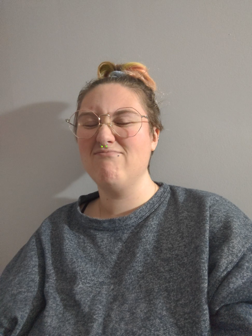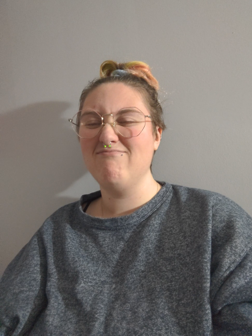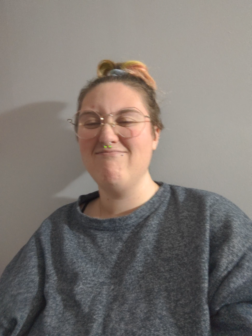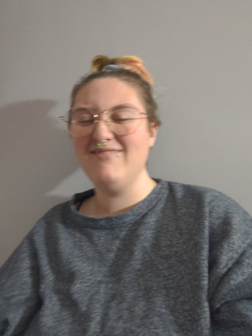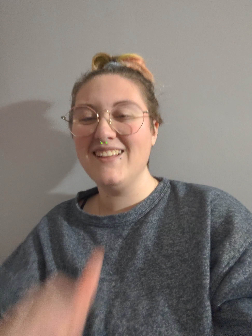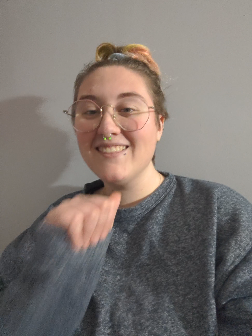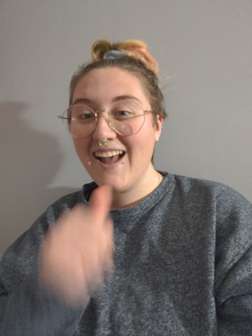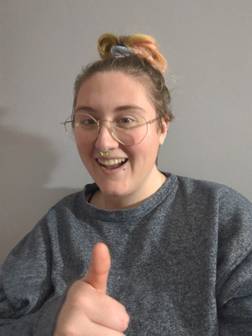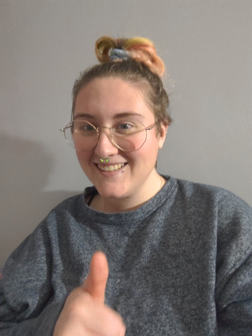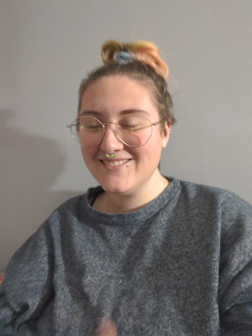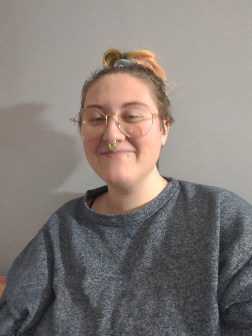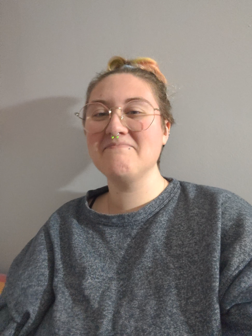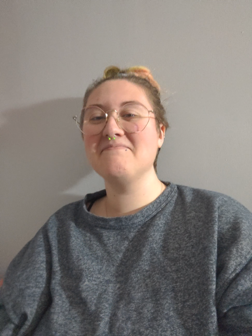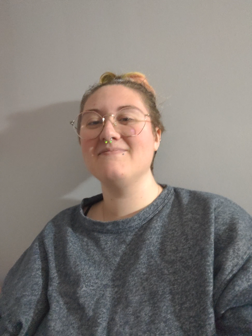not